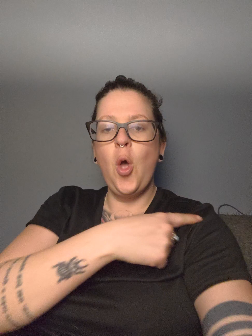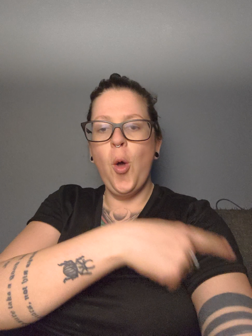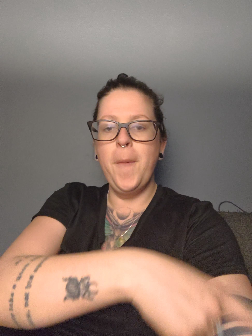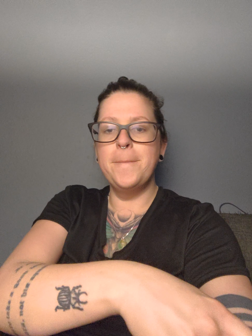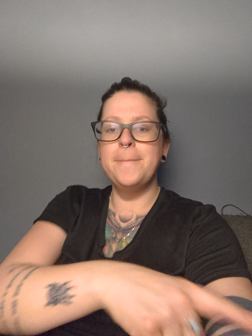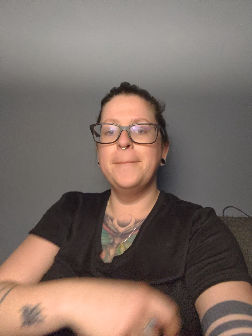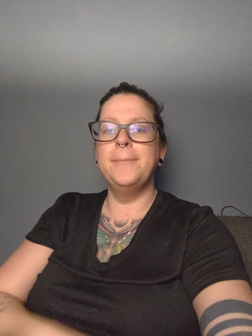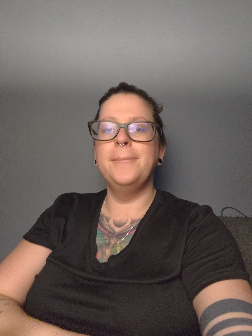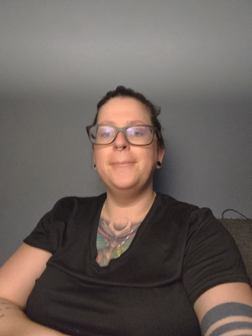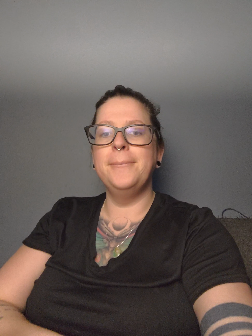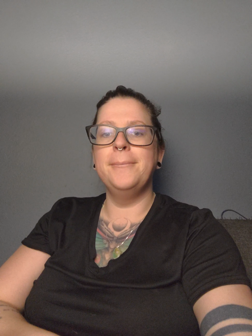arm